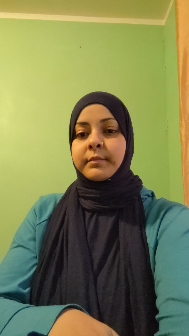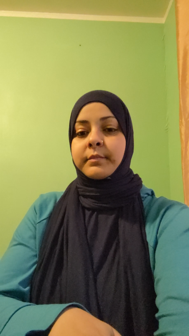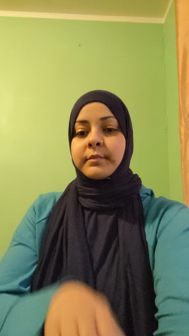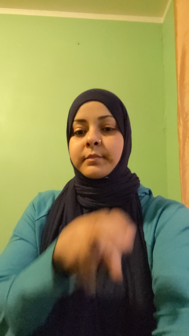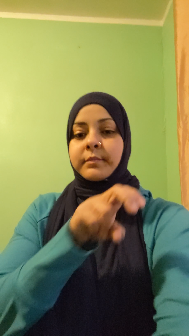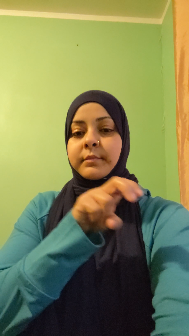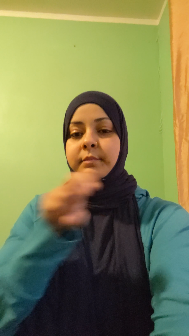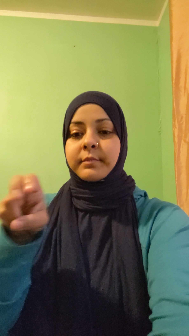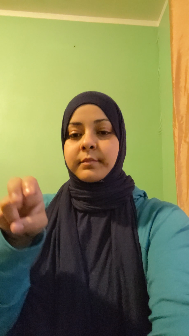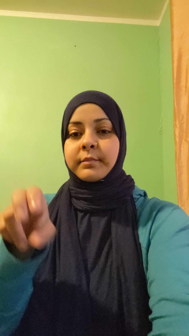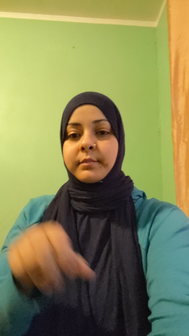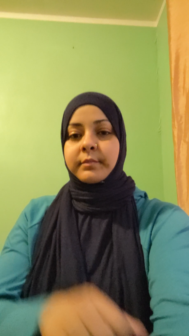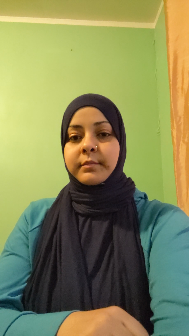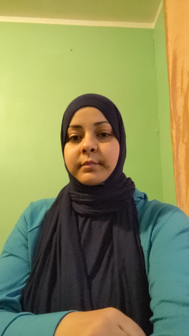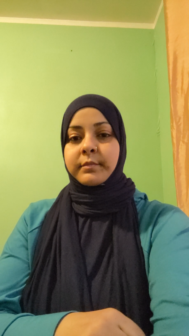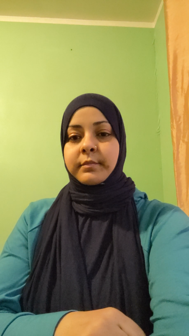couch